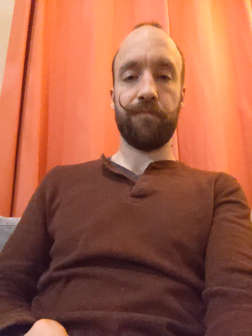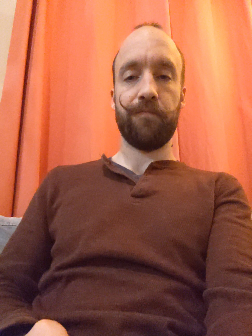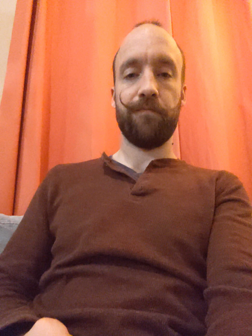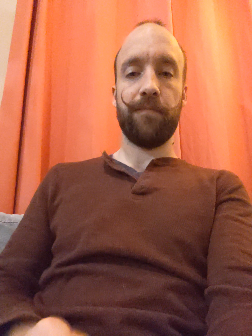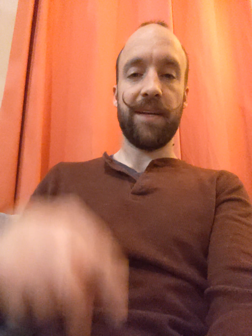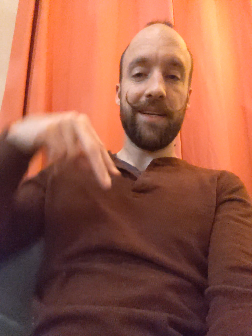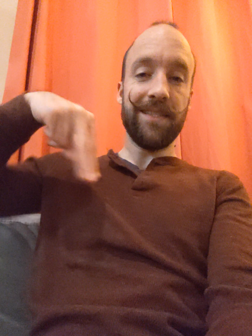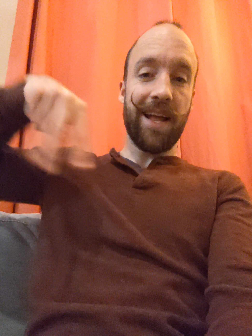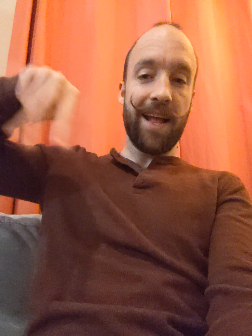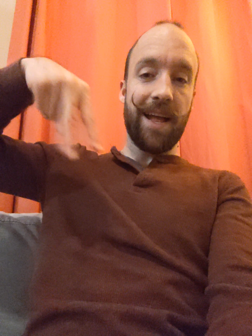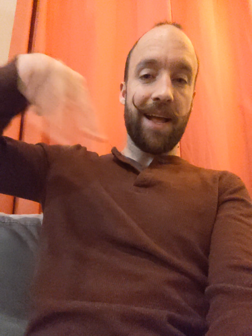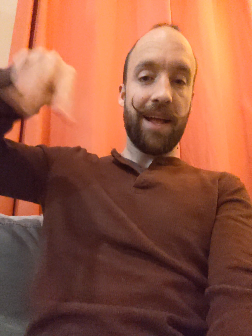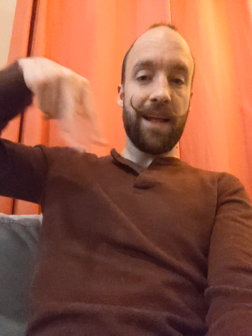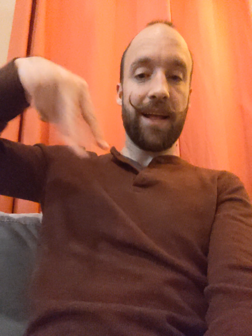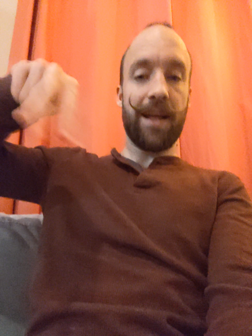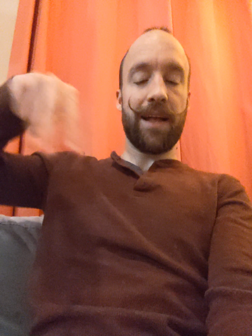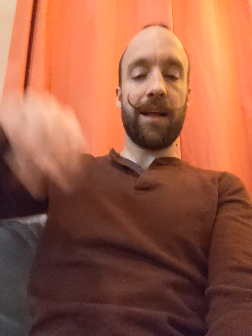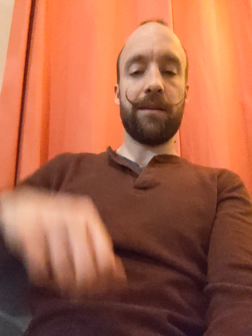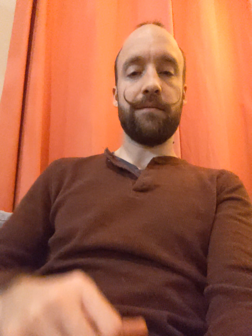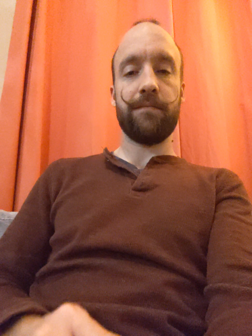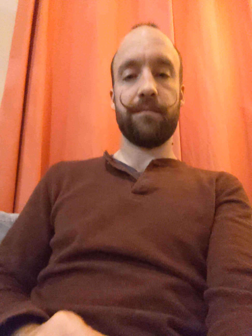dance